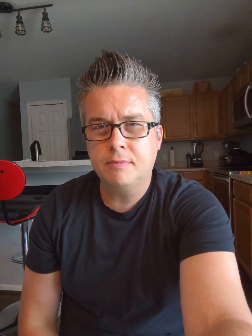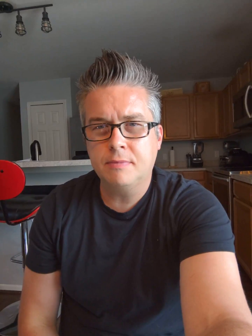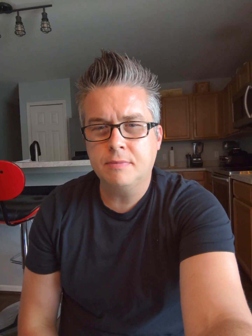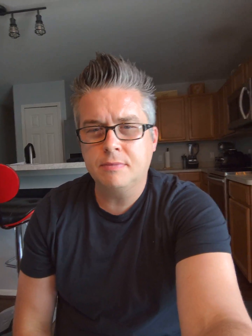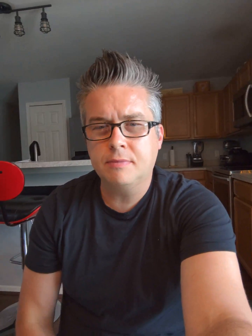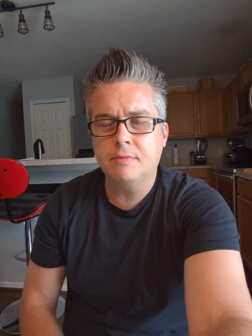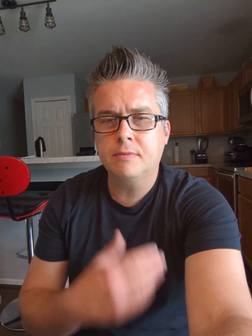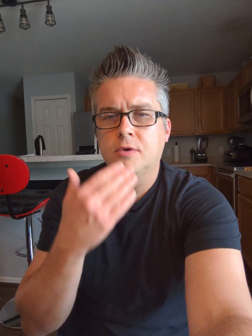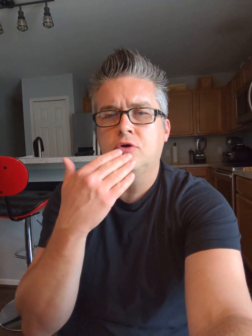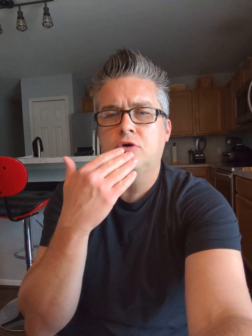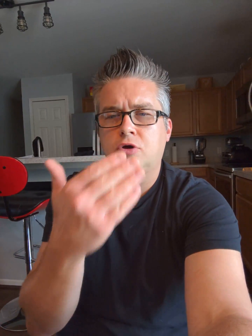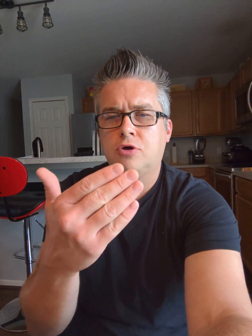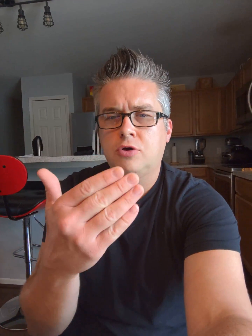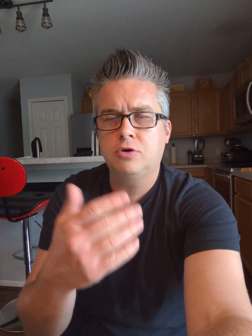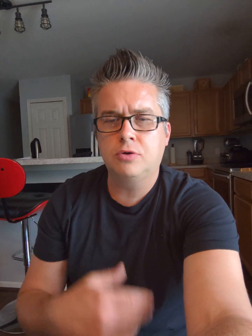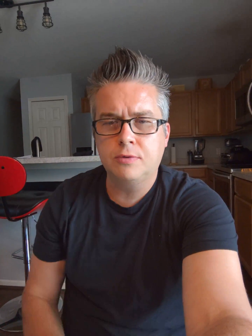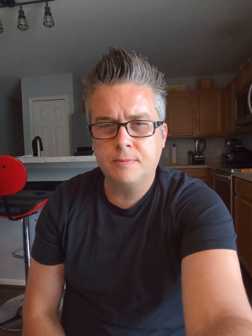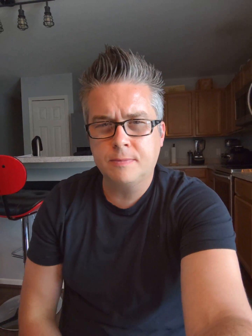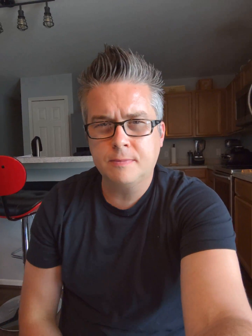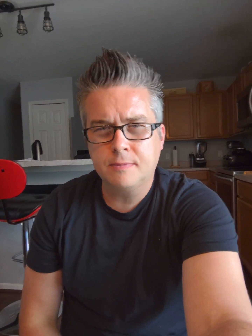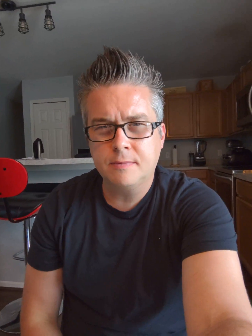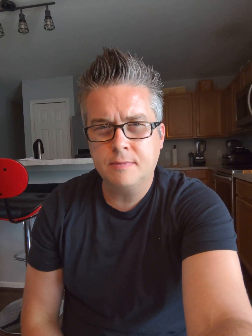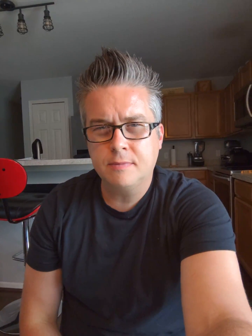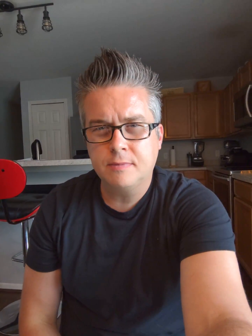good